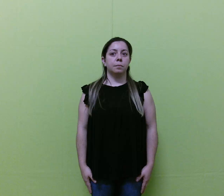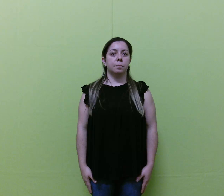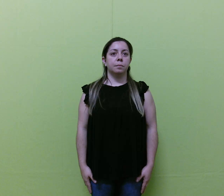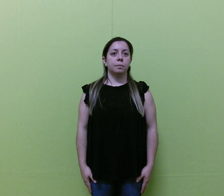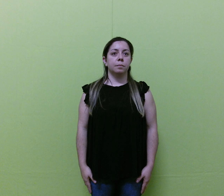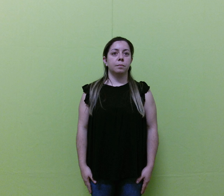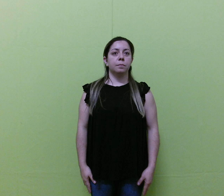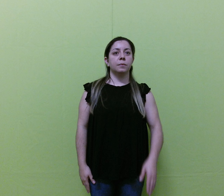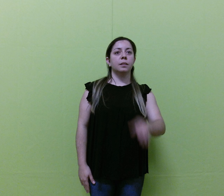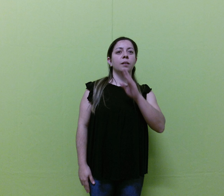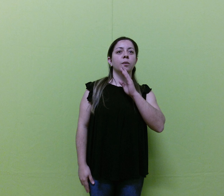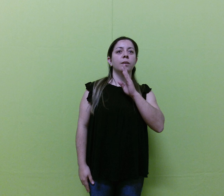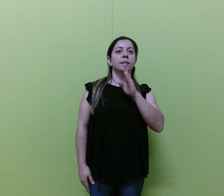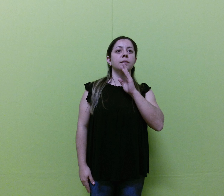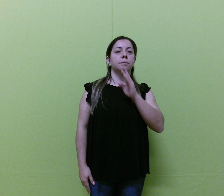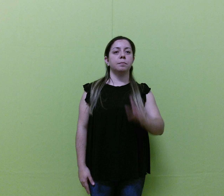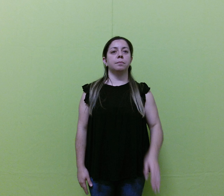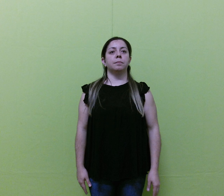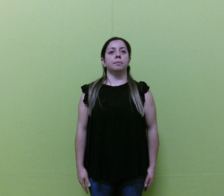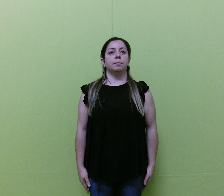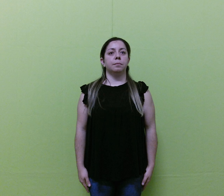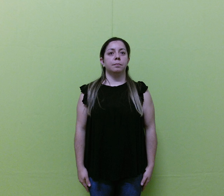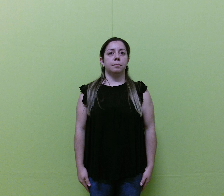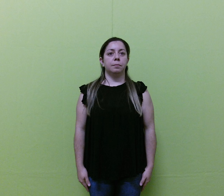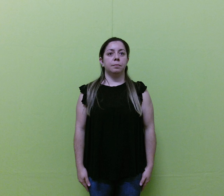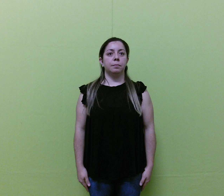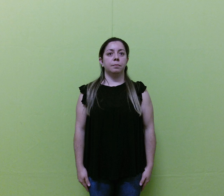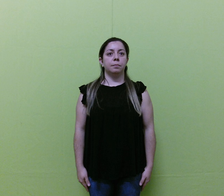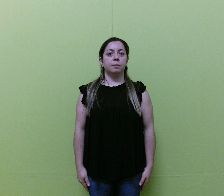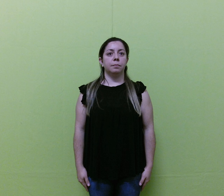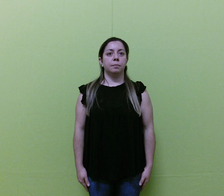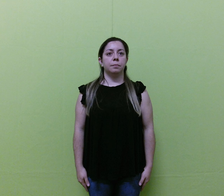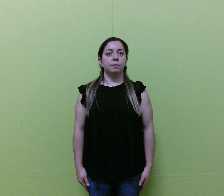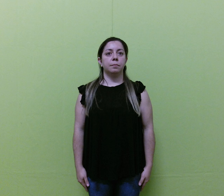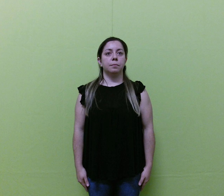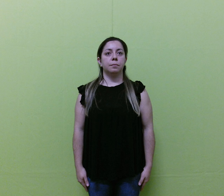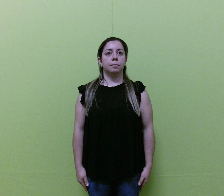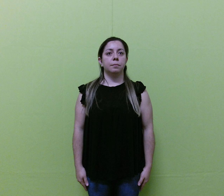conhecer